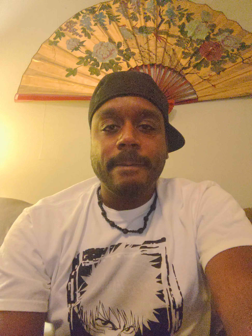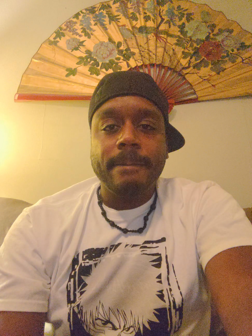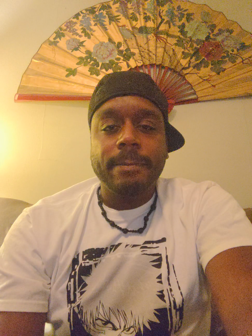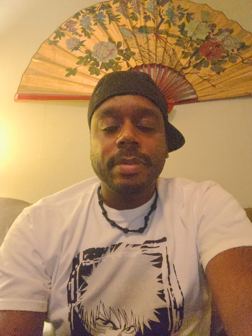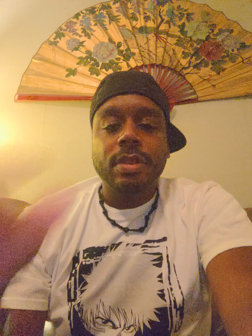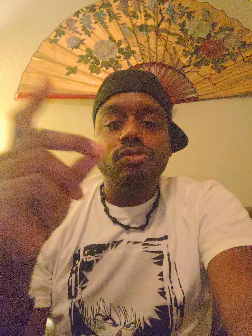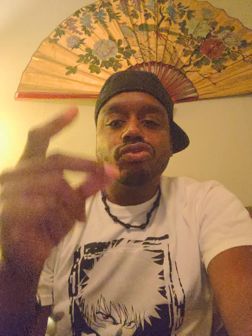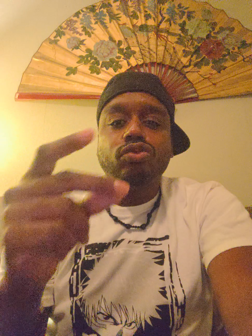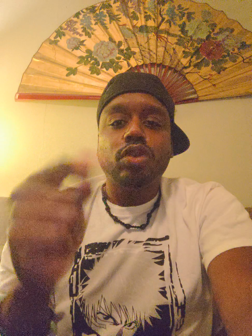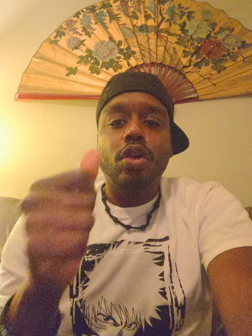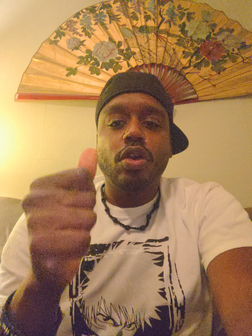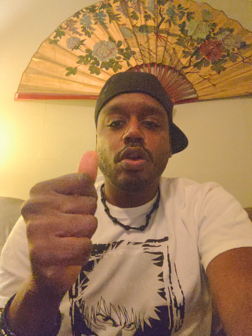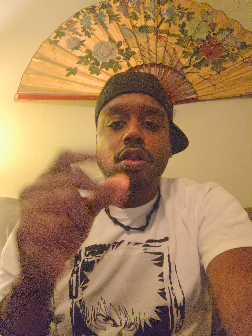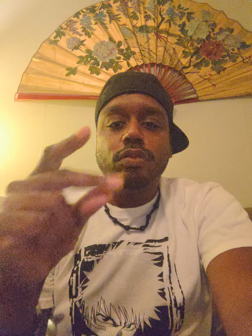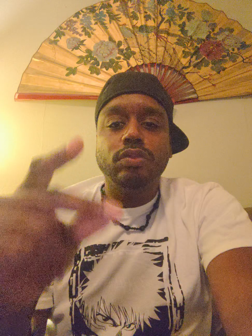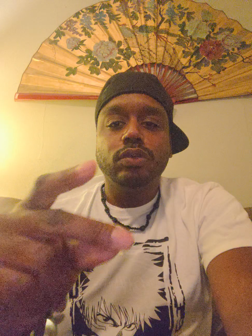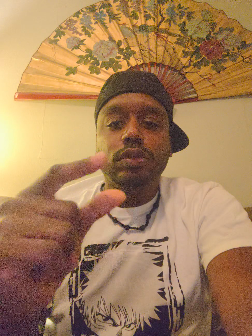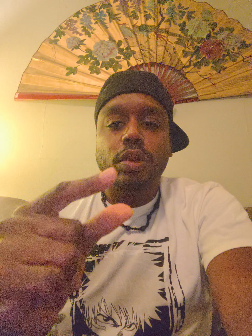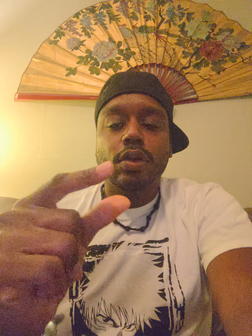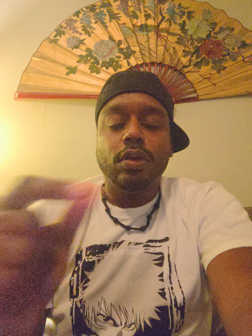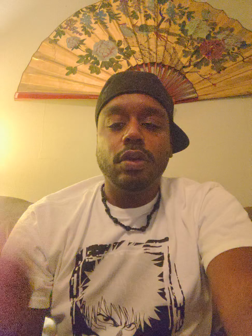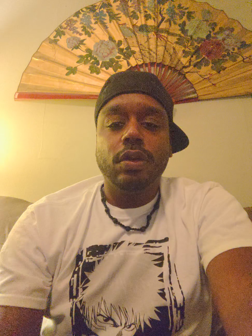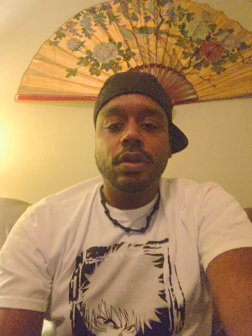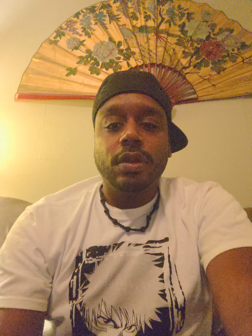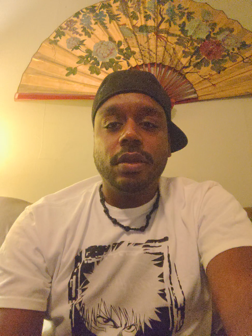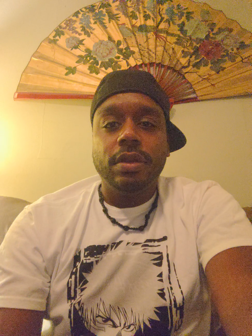dog